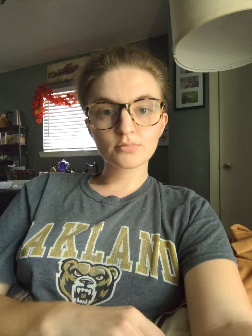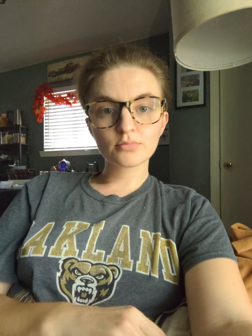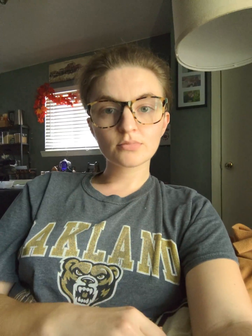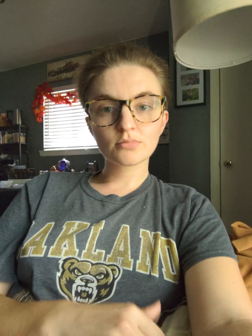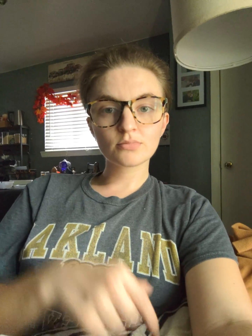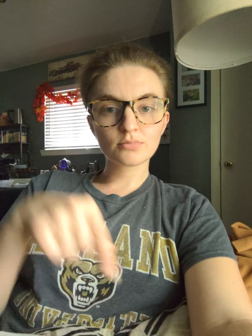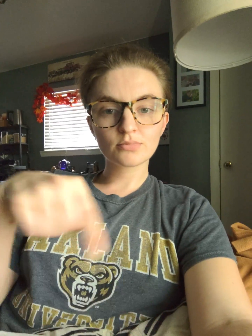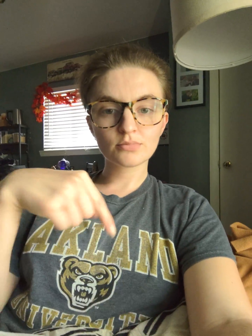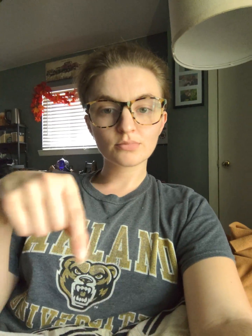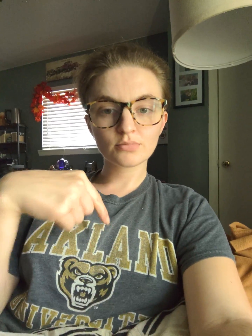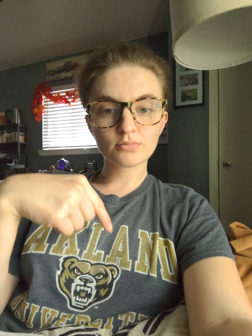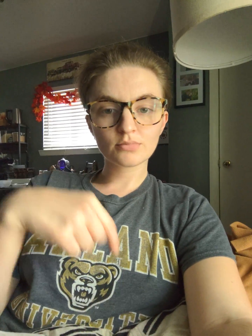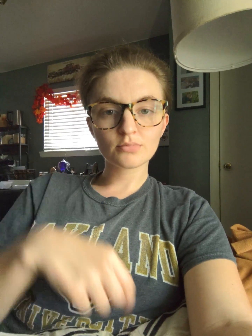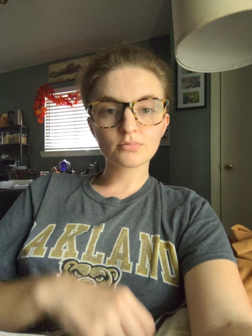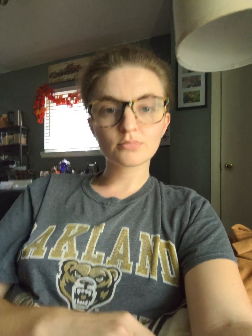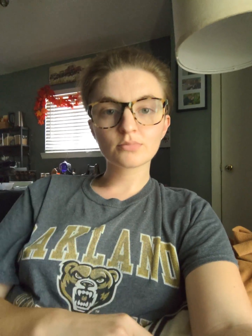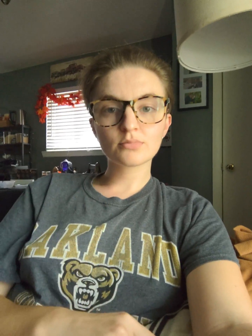flip-flop